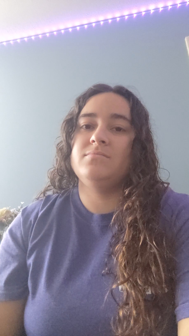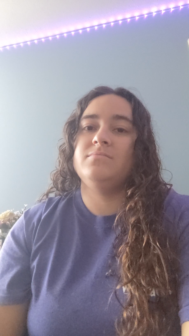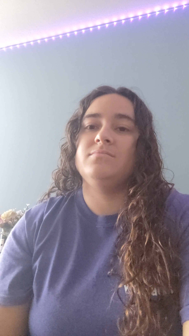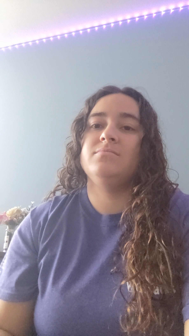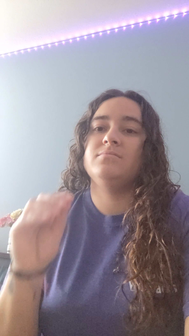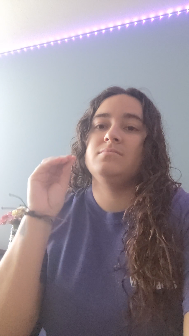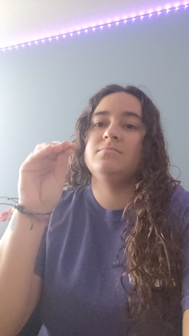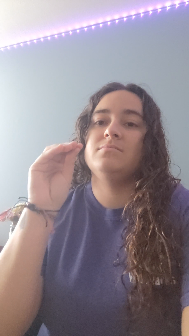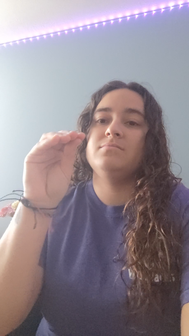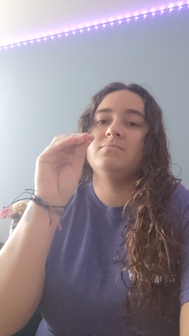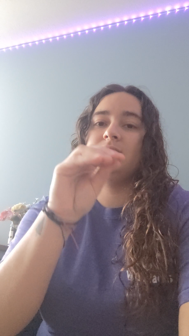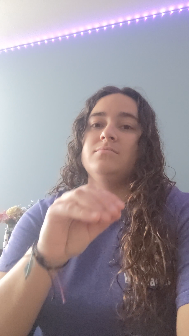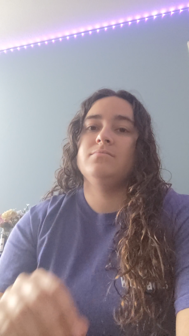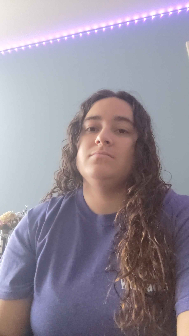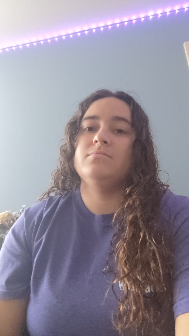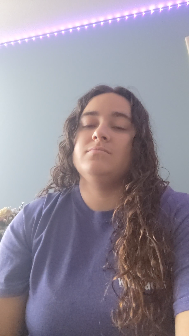dinosaur